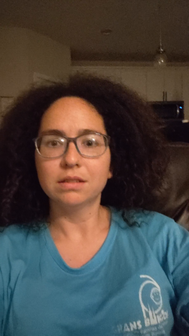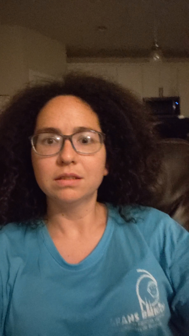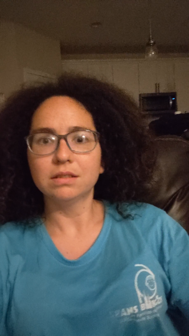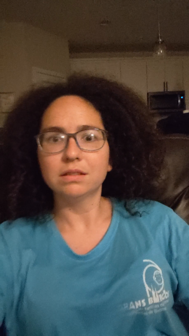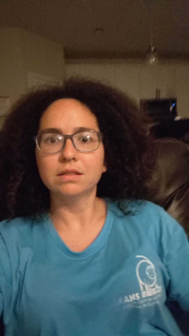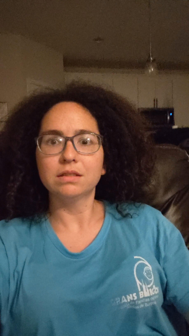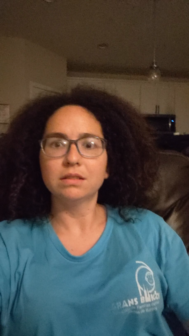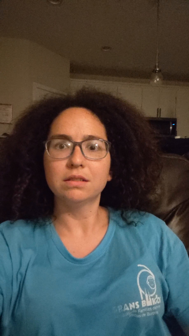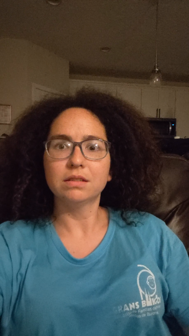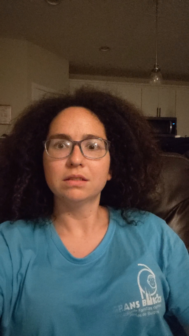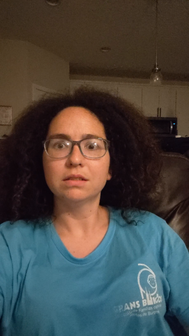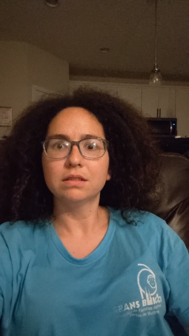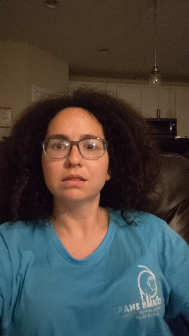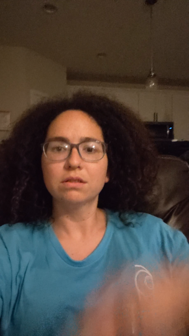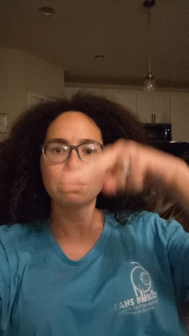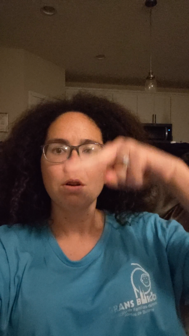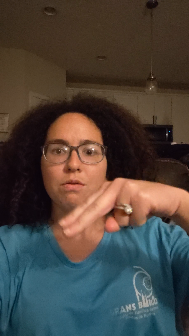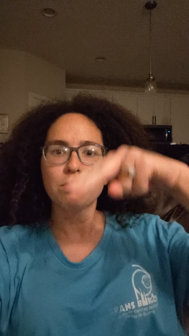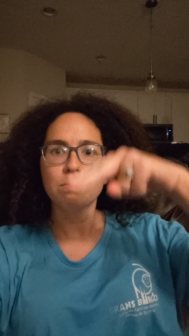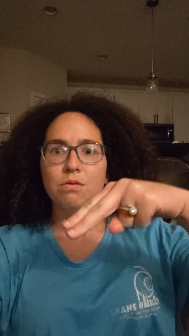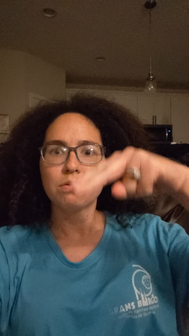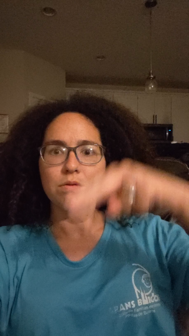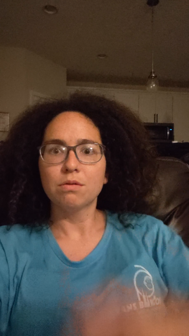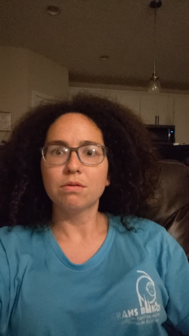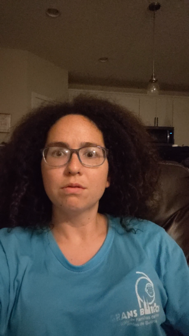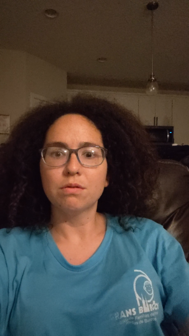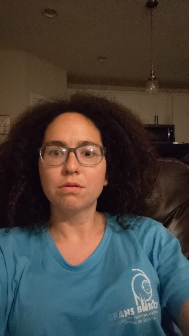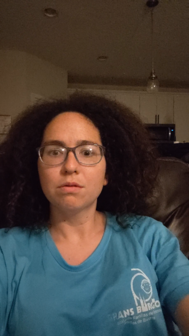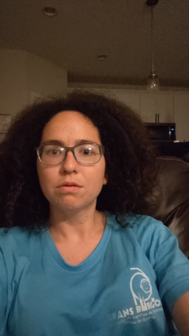nurse